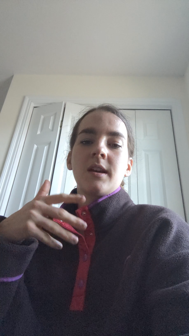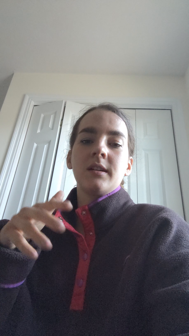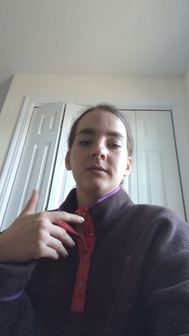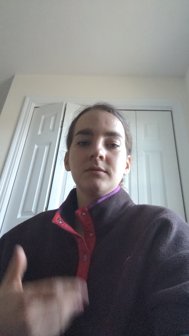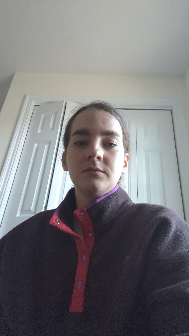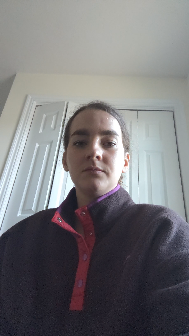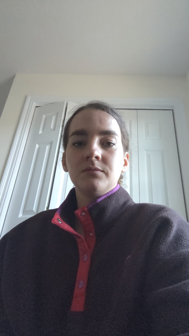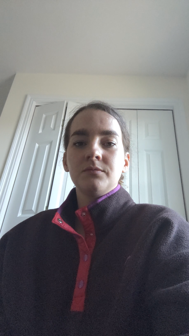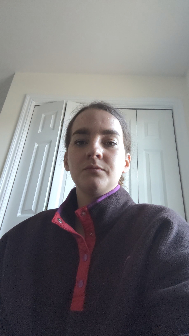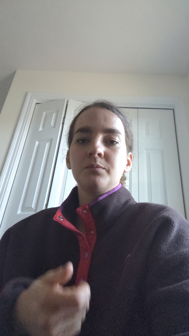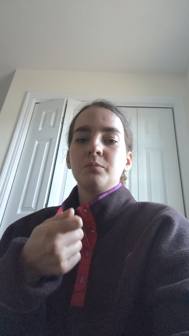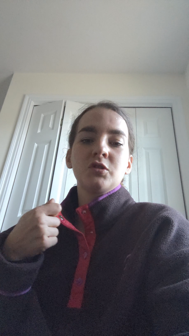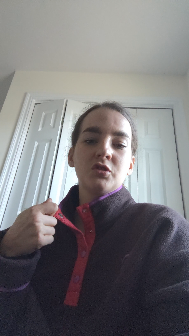pull